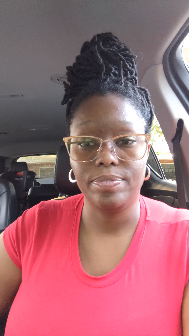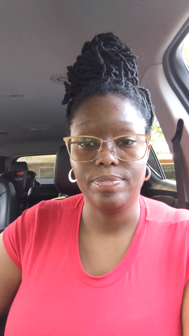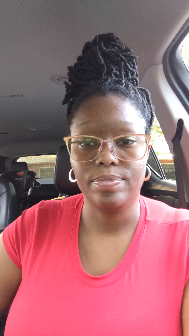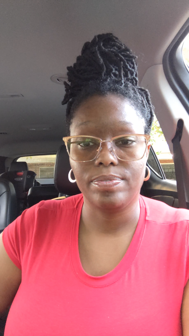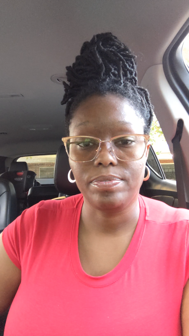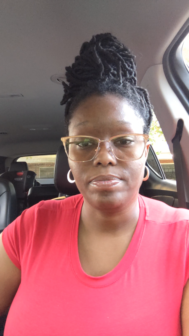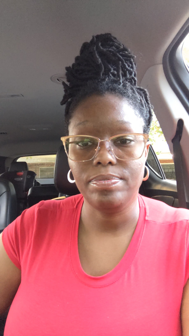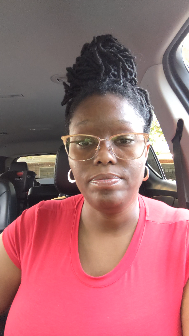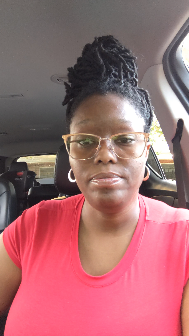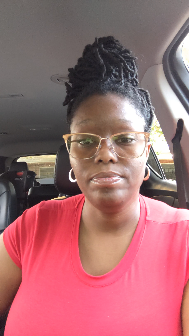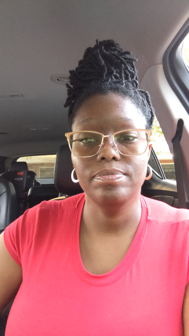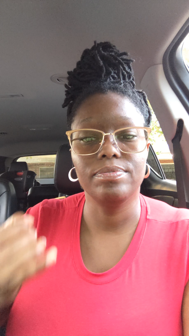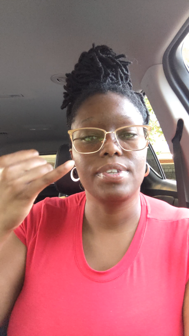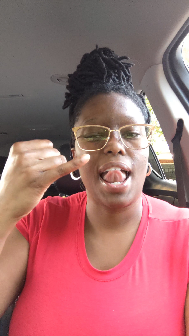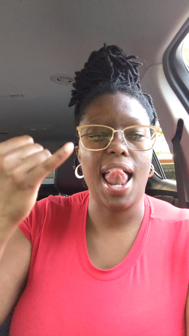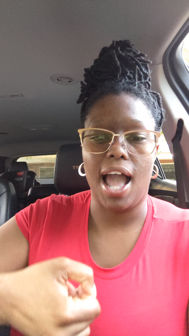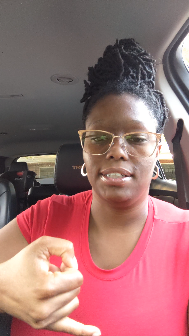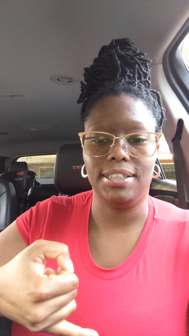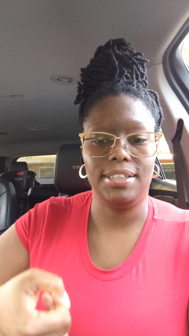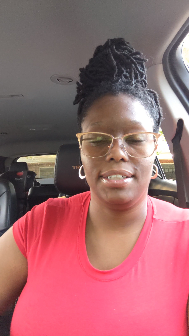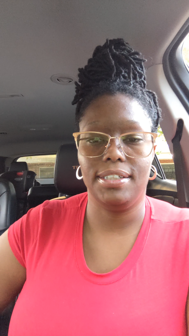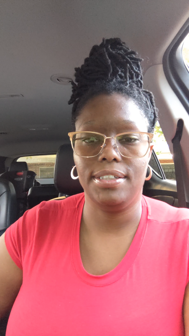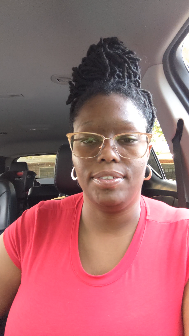last